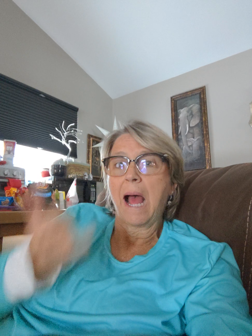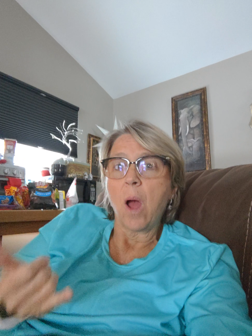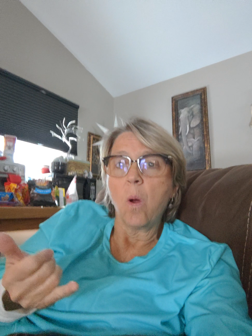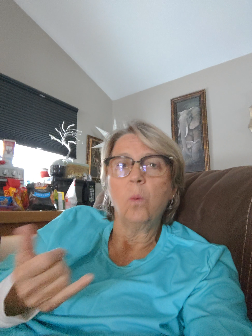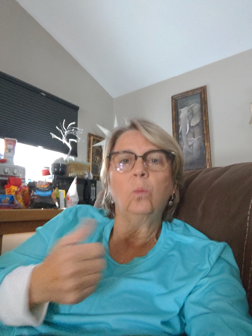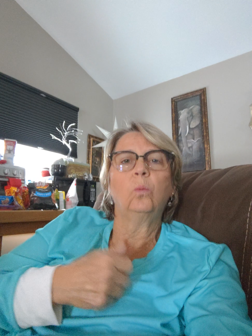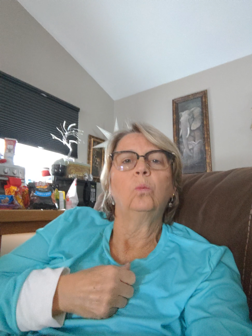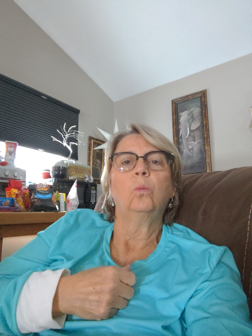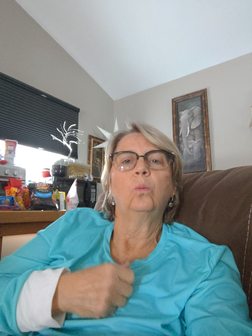now